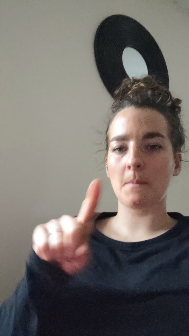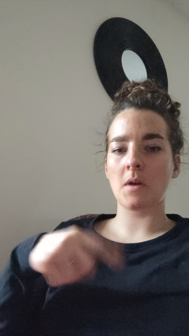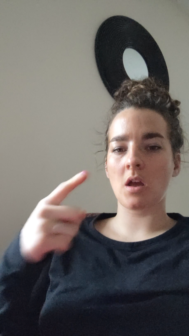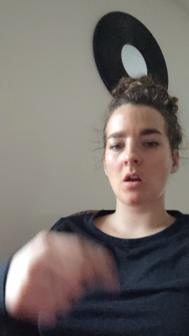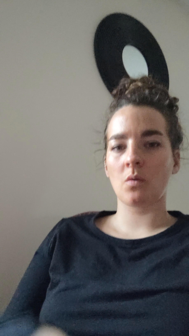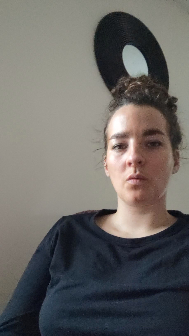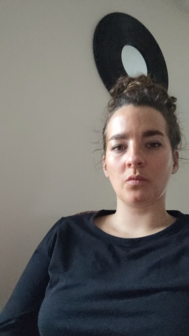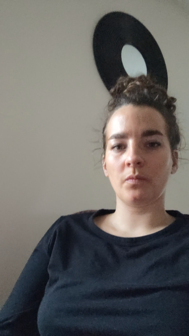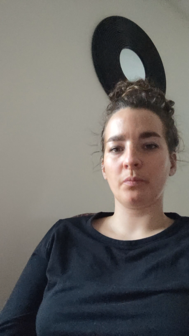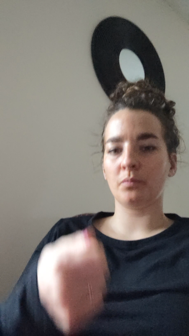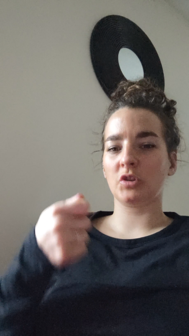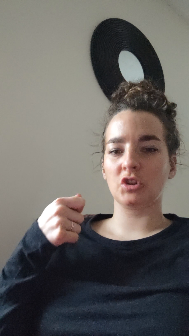pull